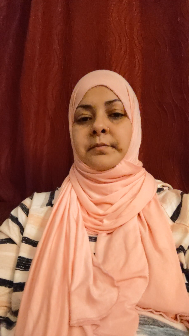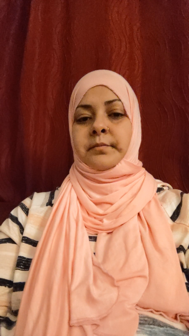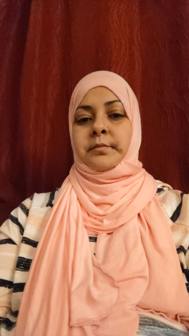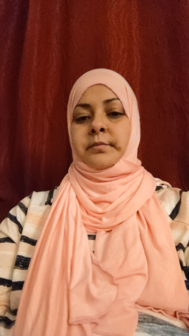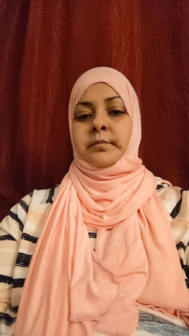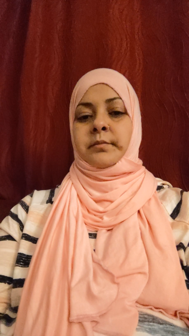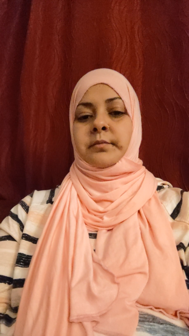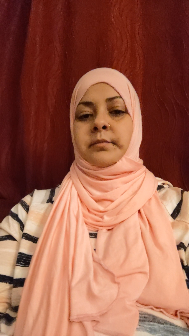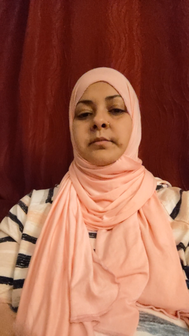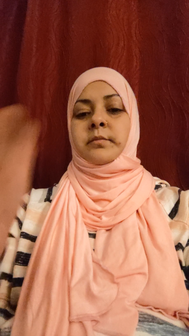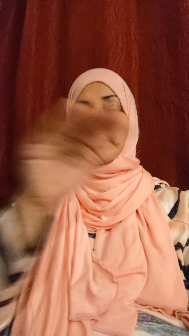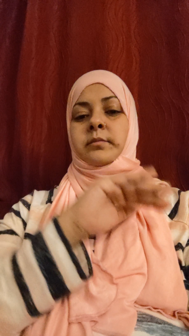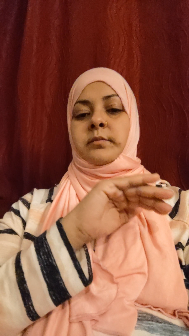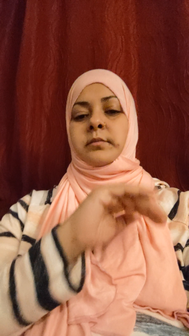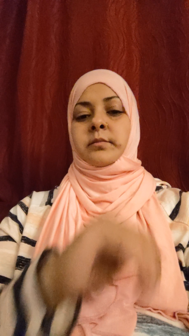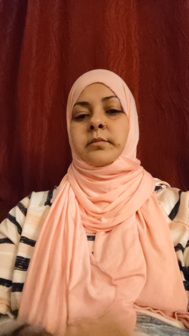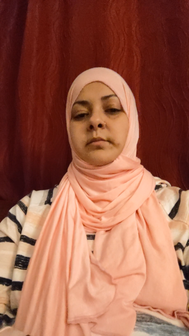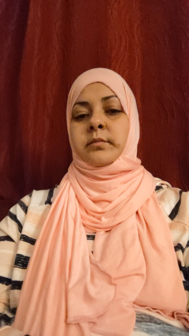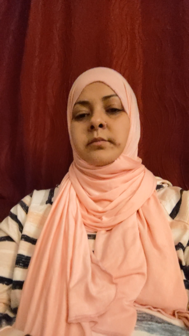cover